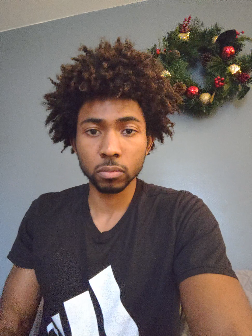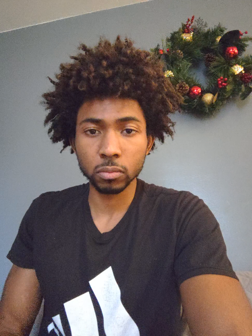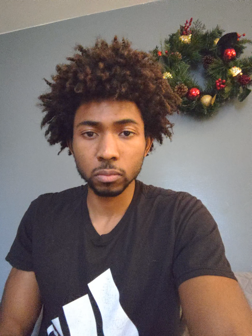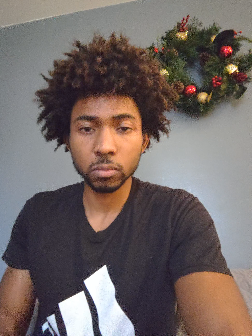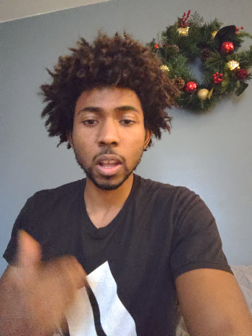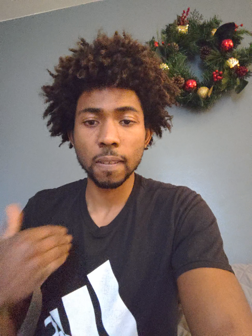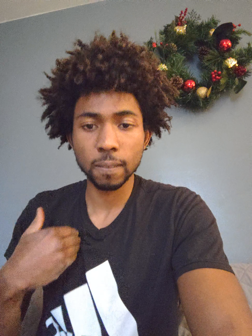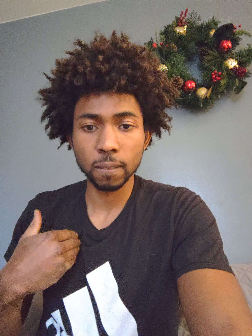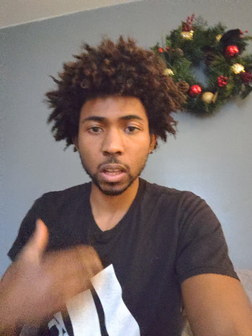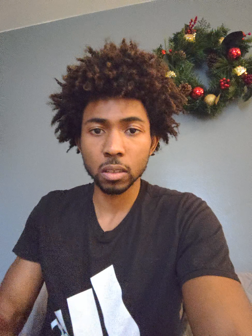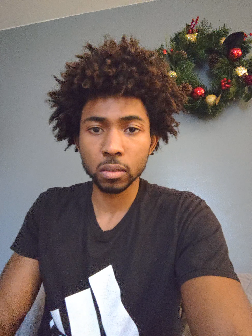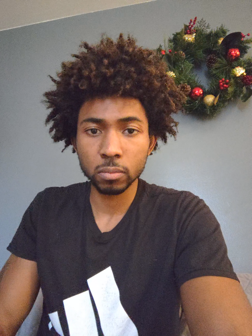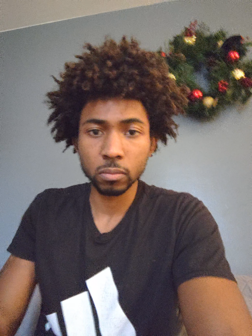have to